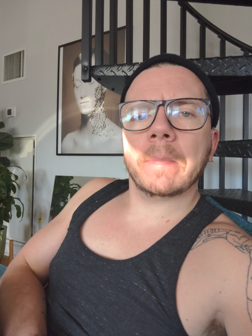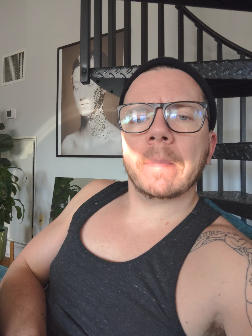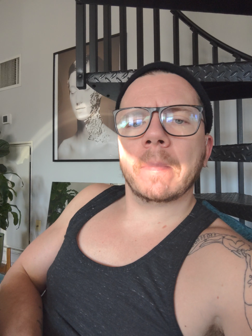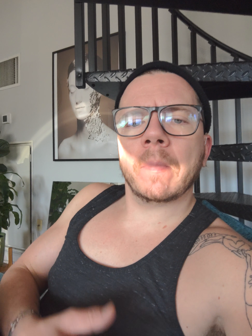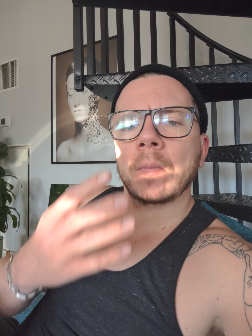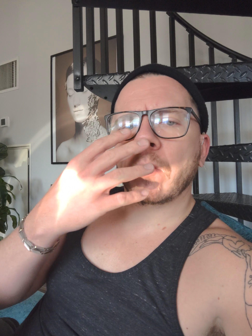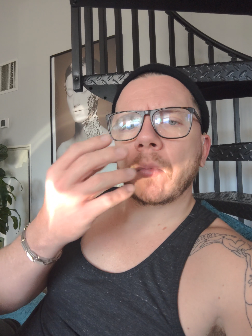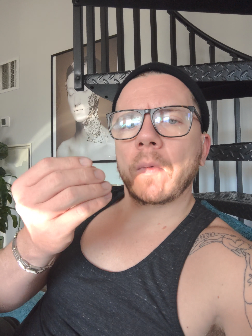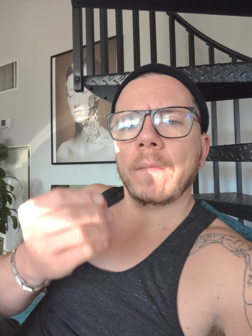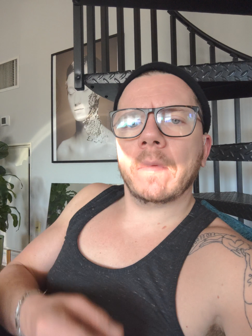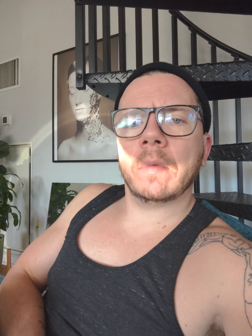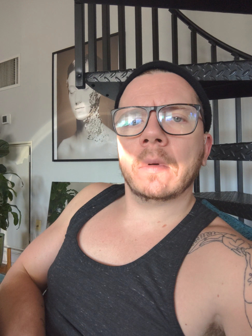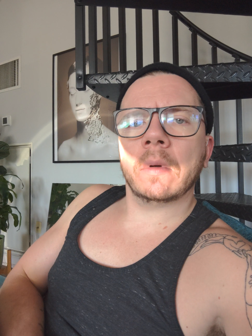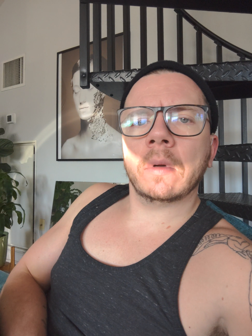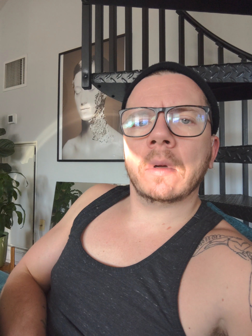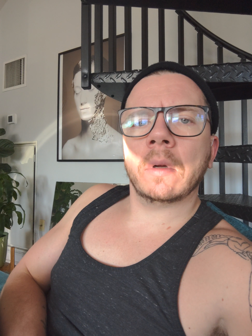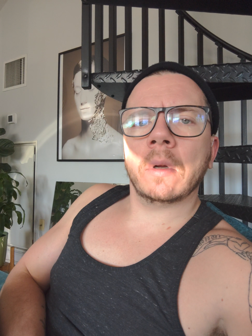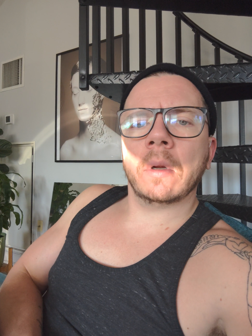wolf